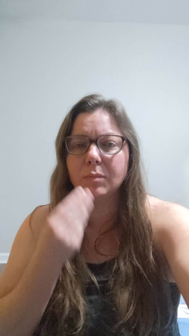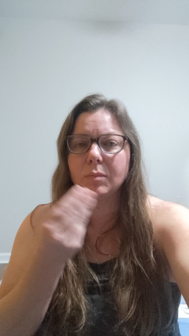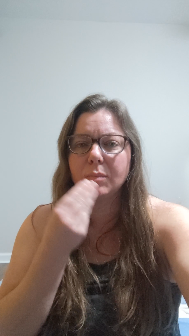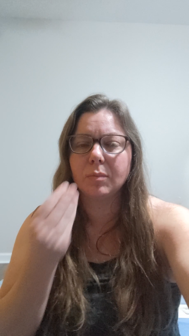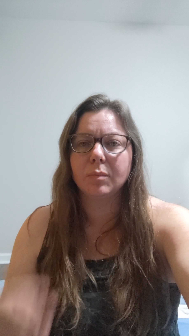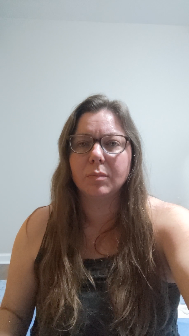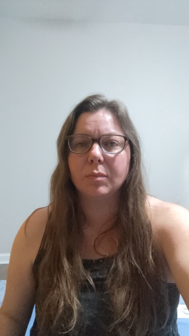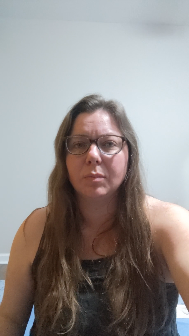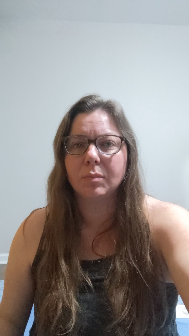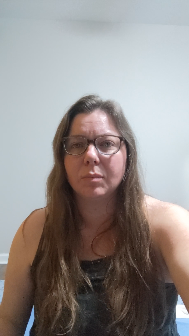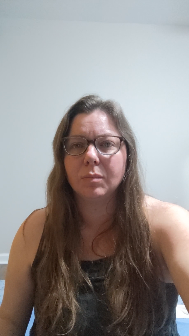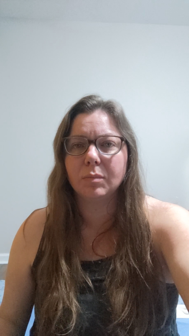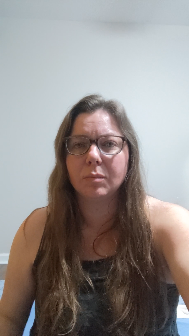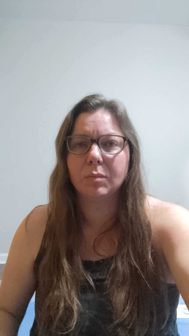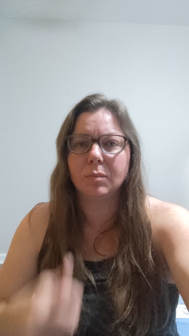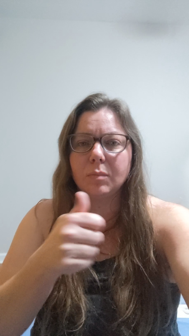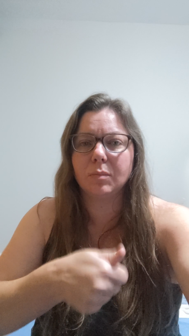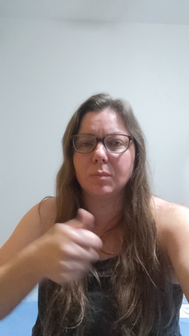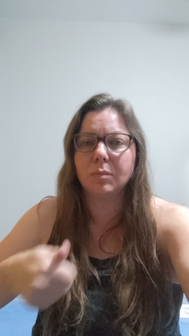each